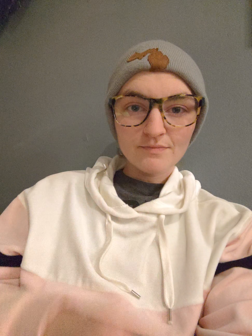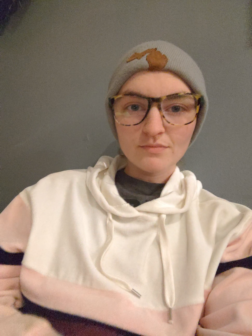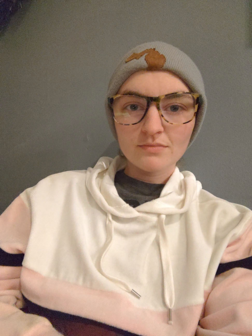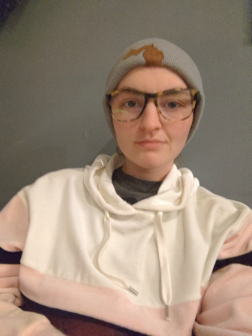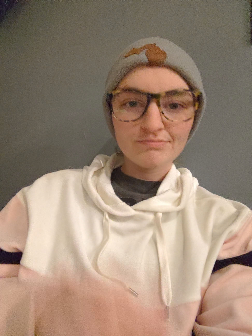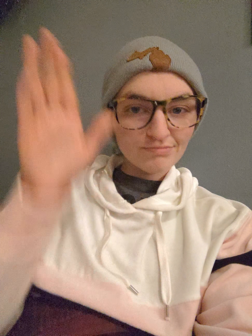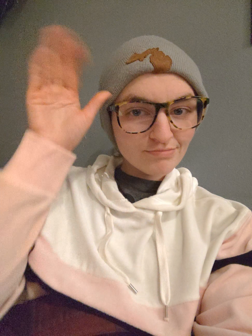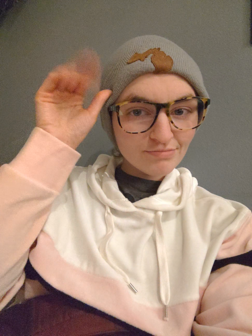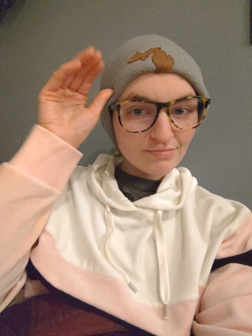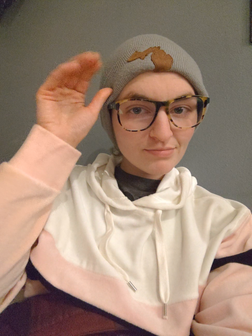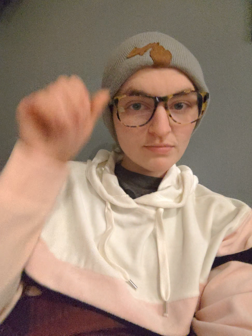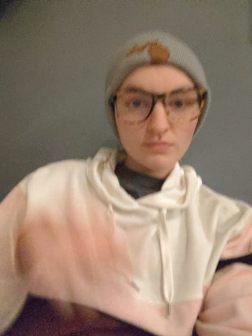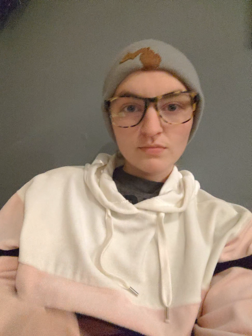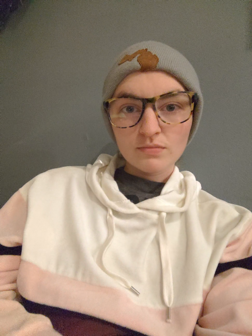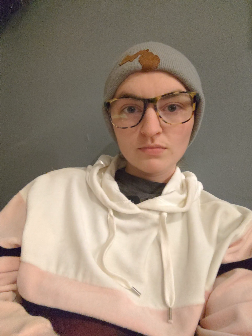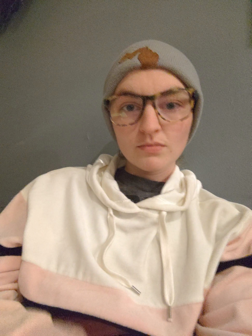donkey